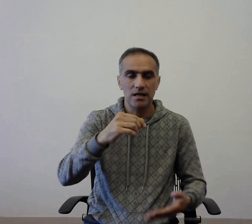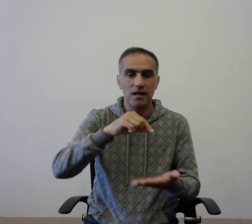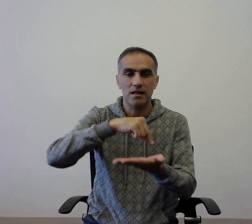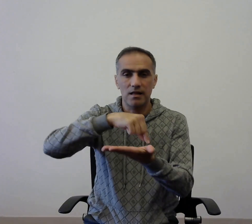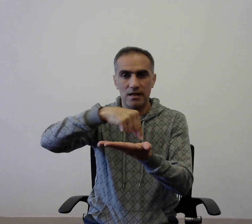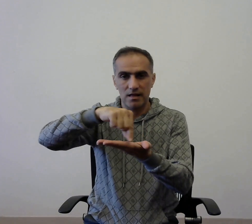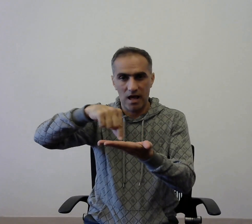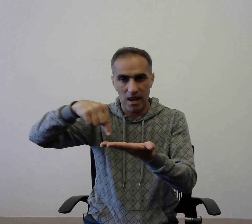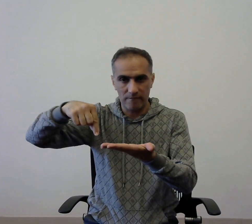qələm